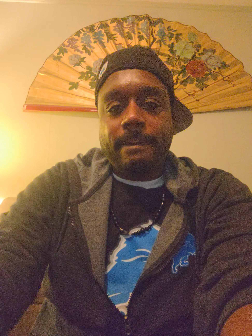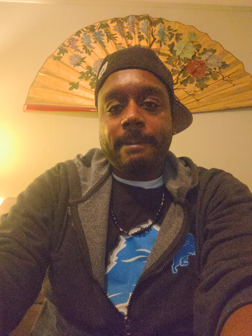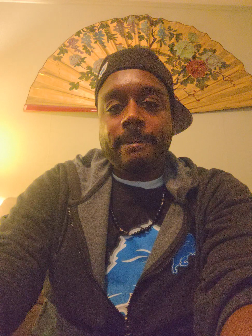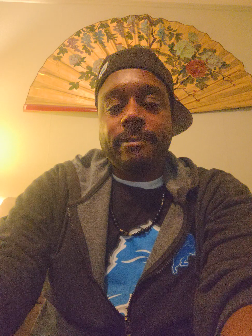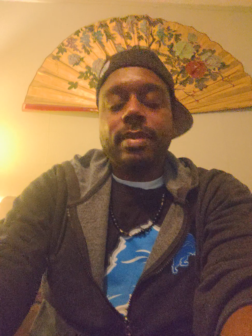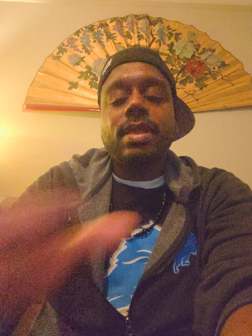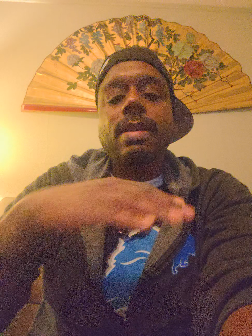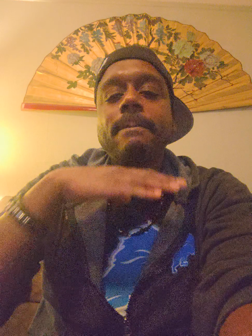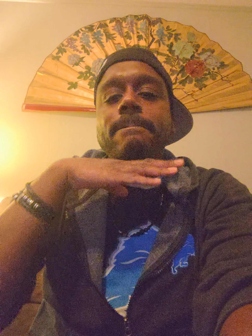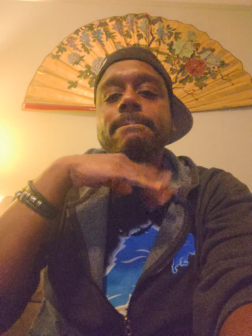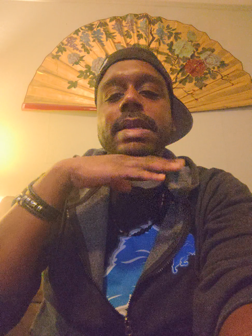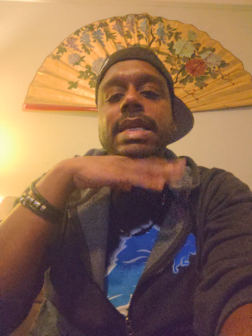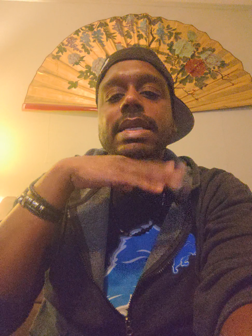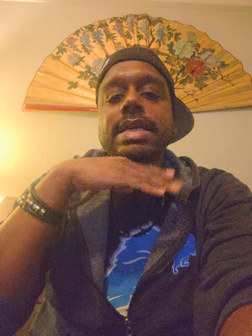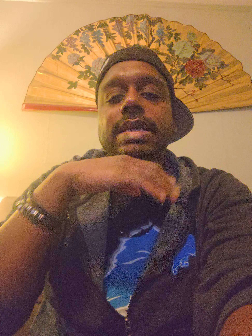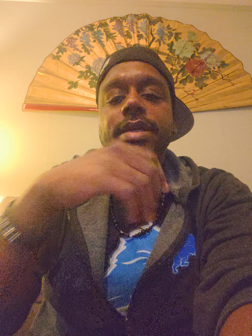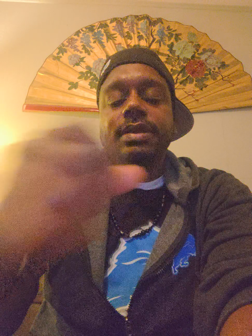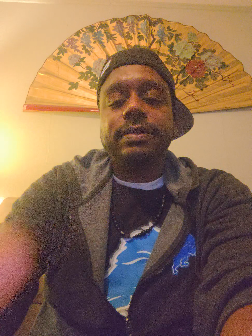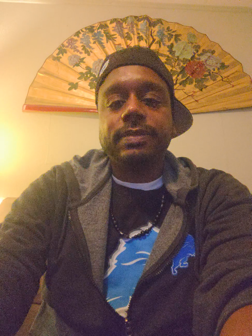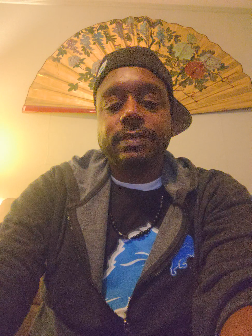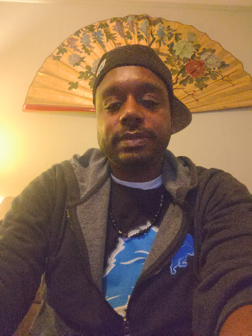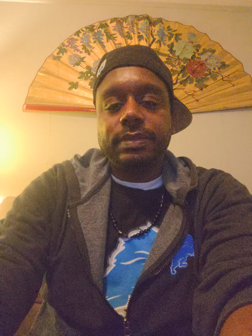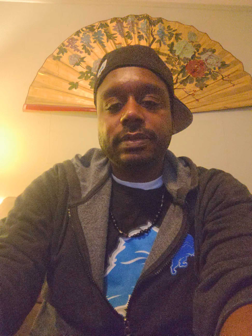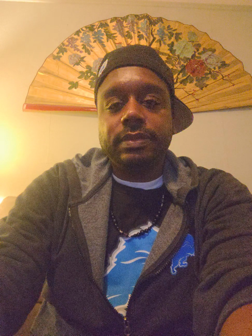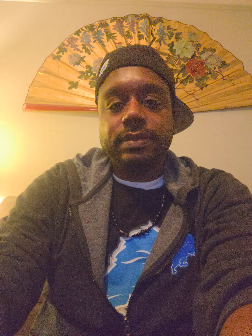pig